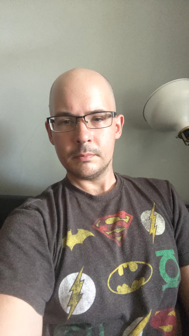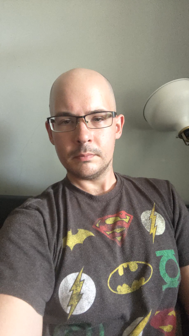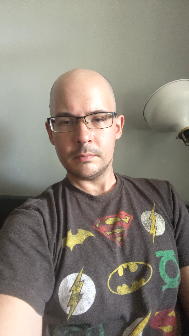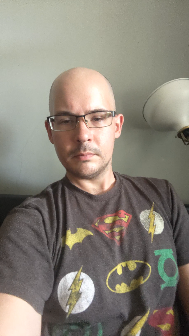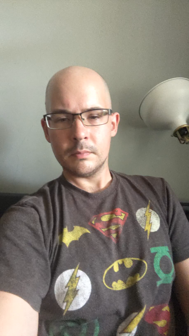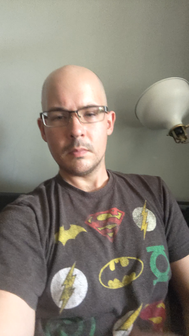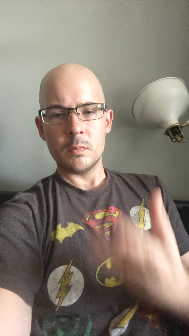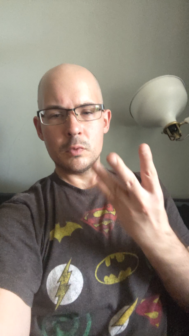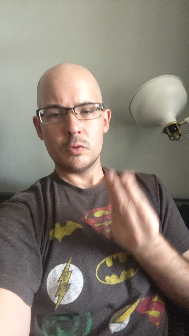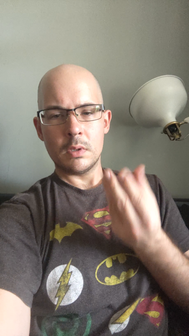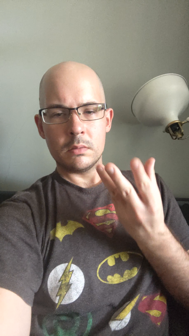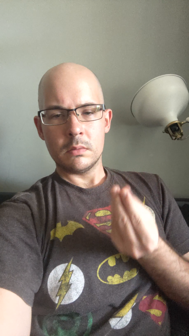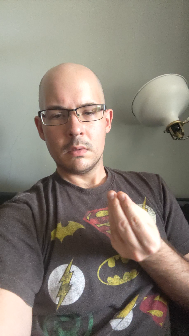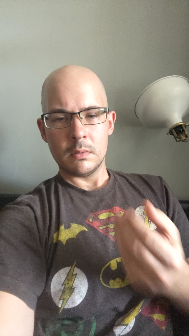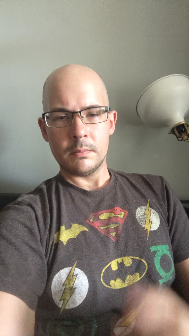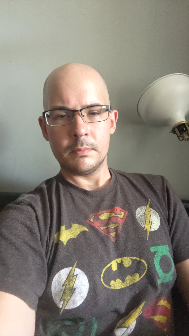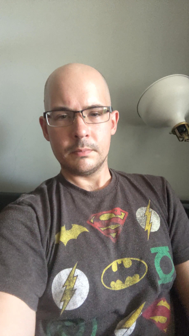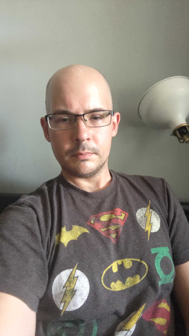gentle